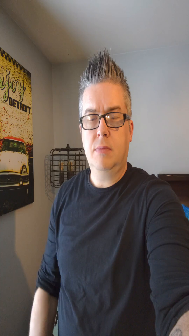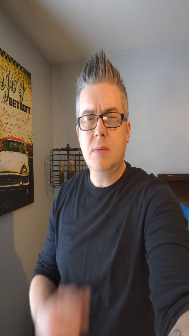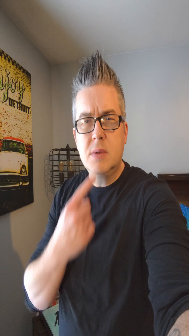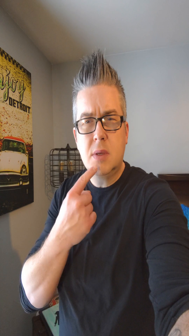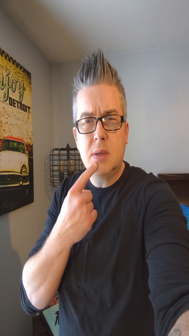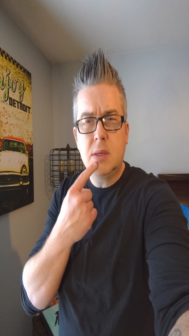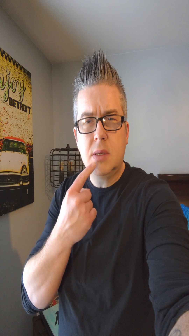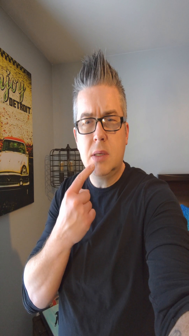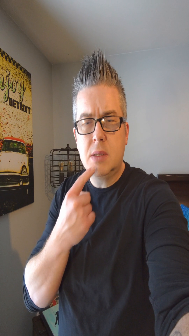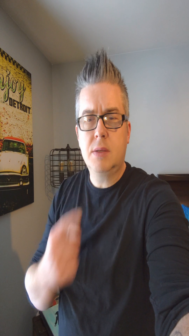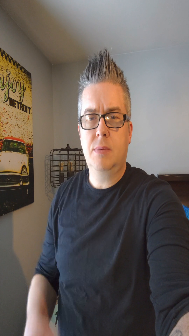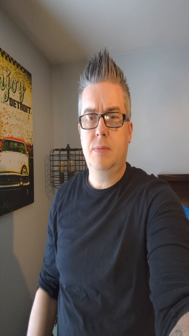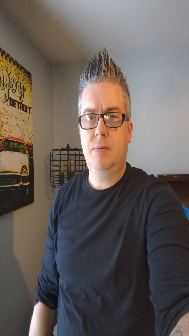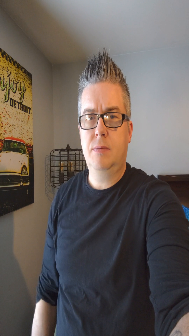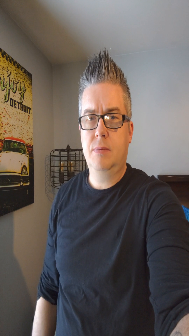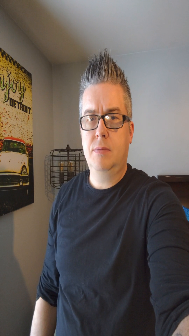say